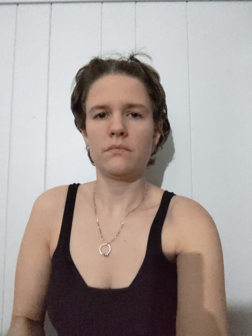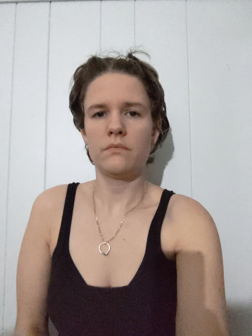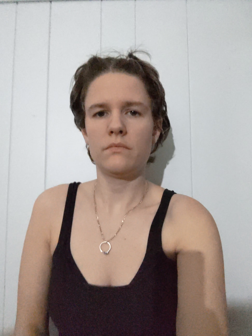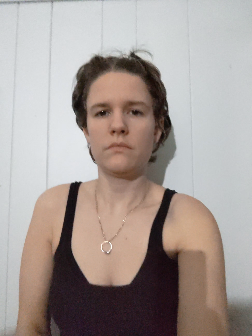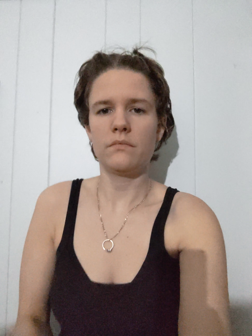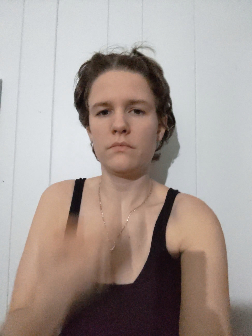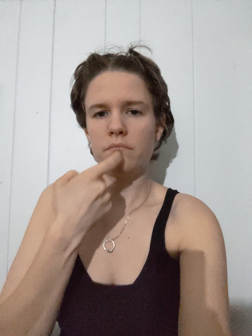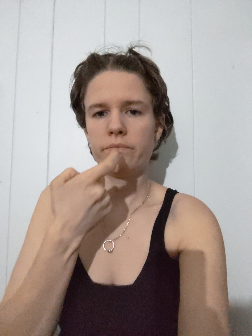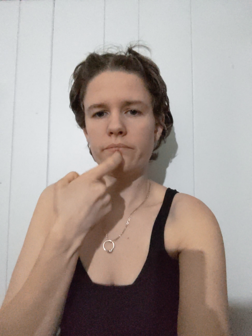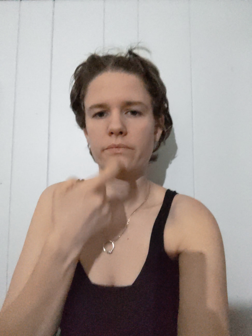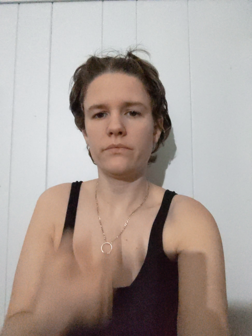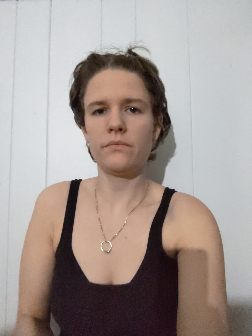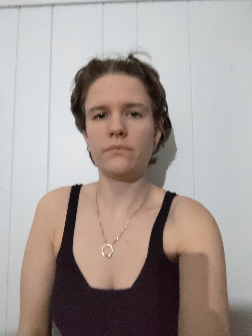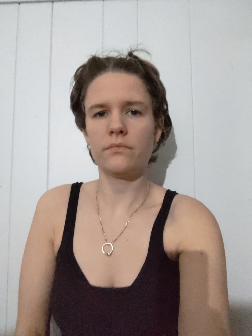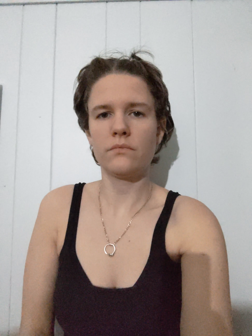window